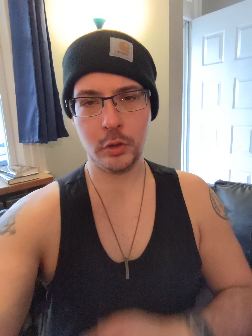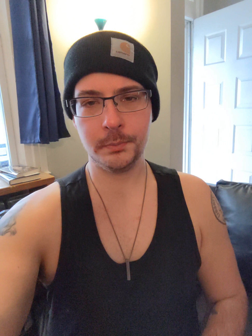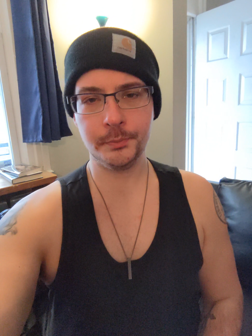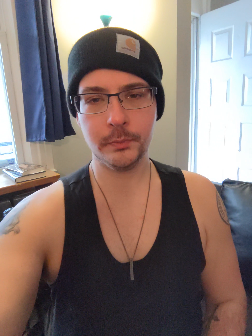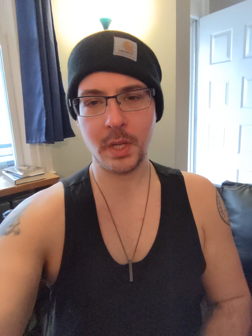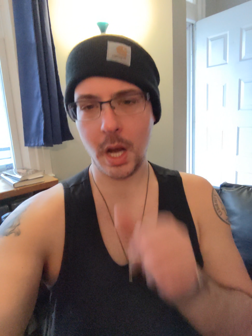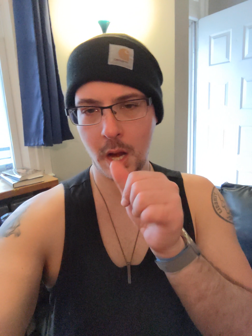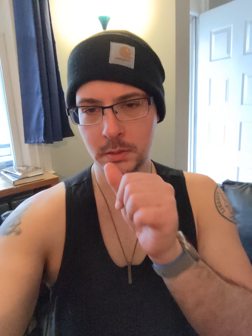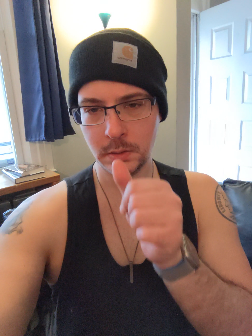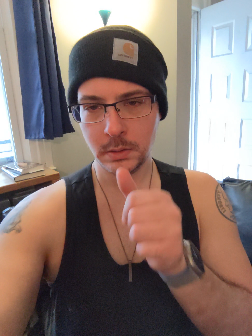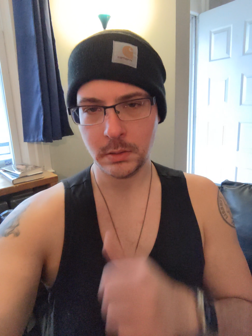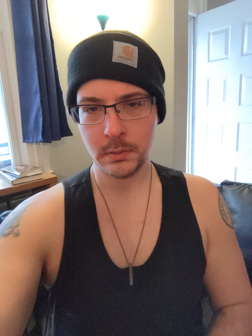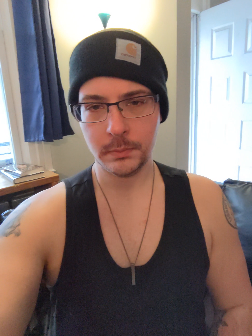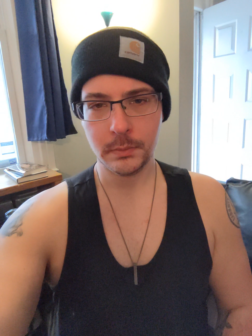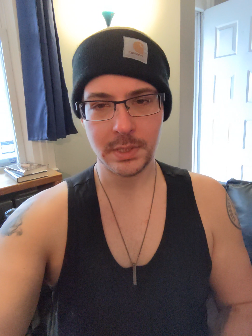nuts